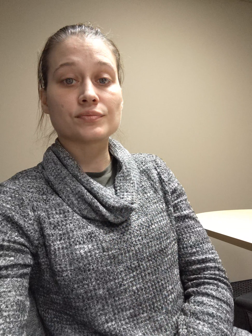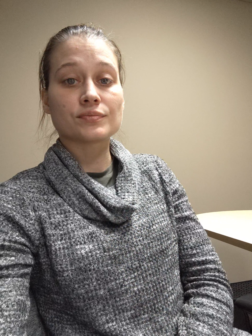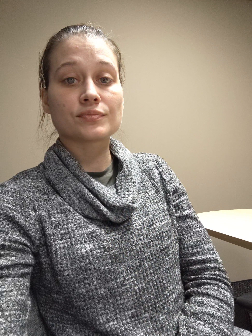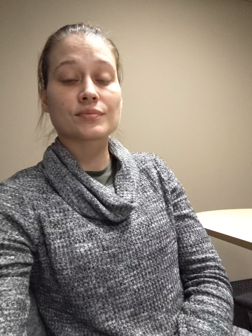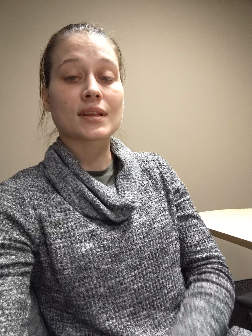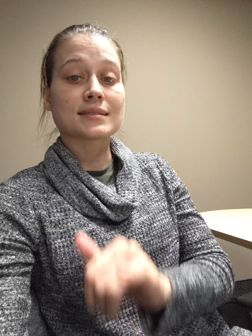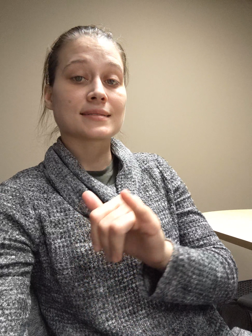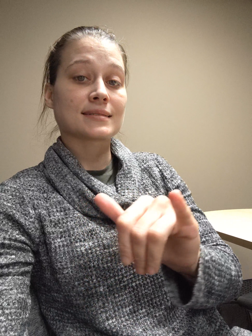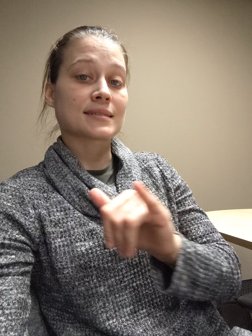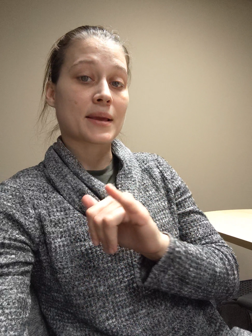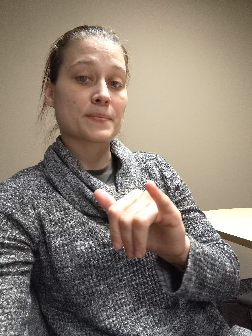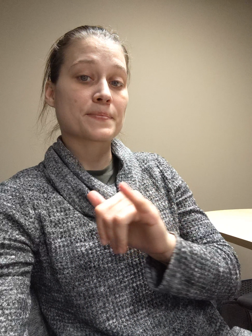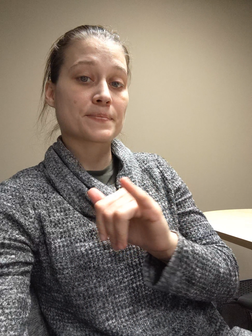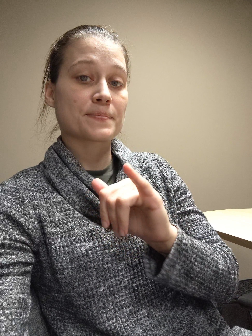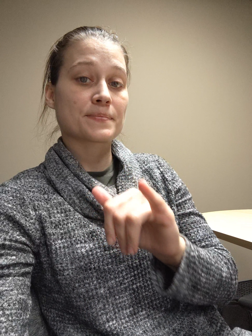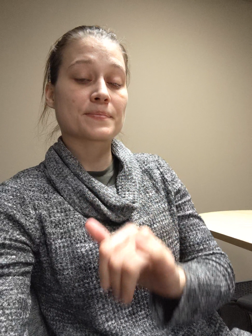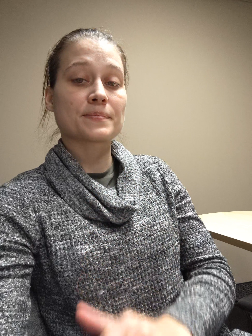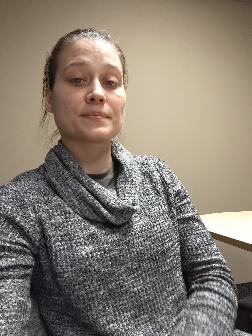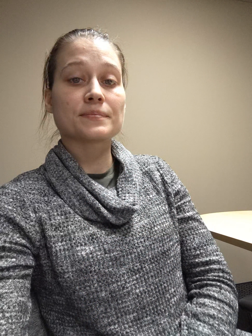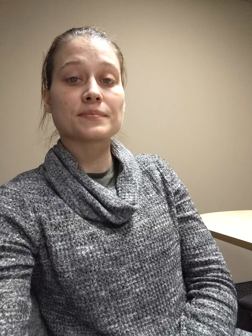same